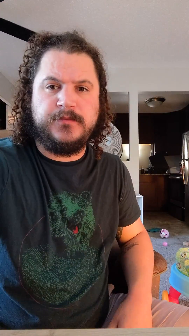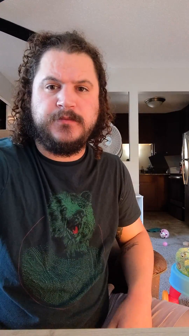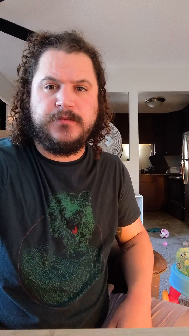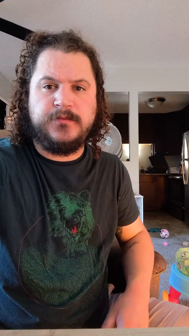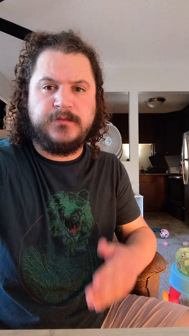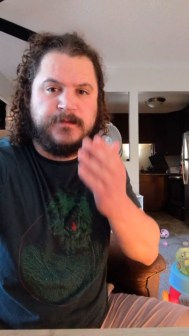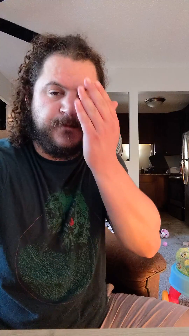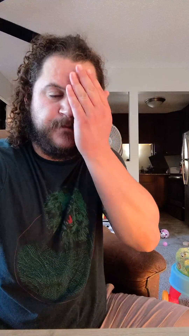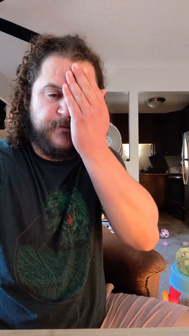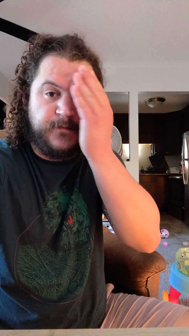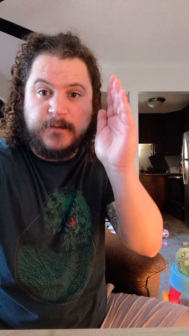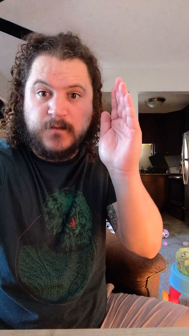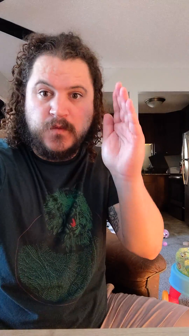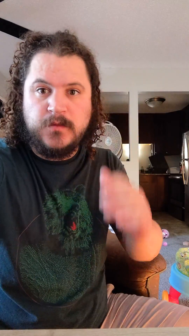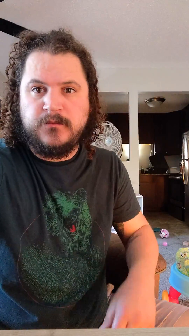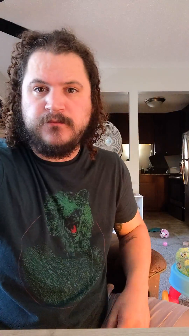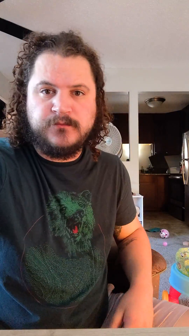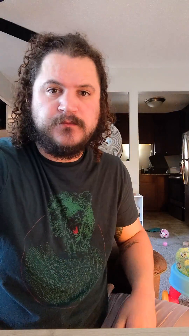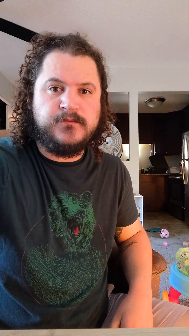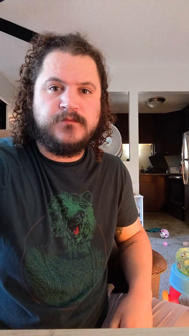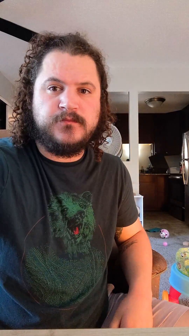peekaboo